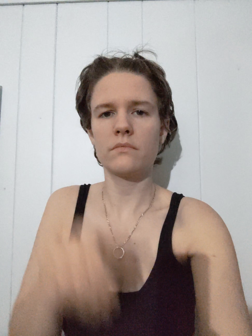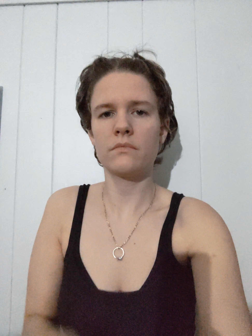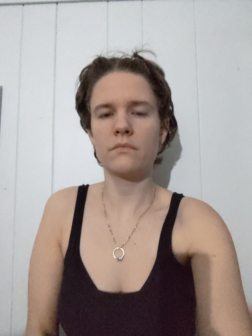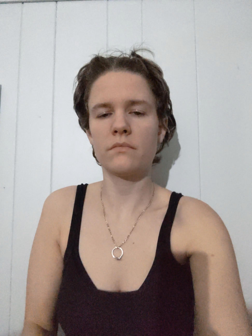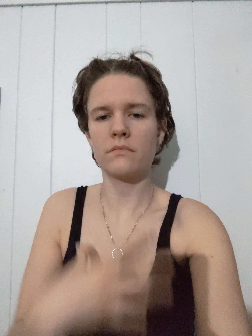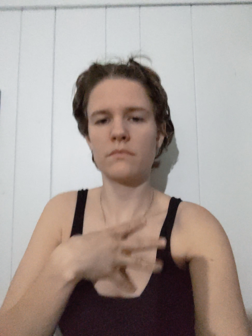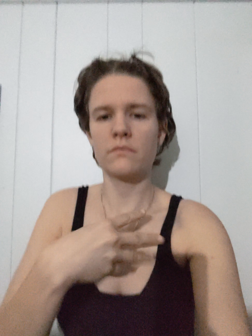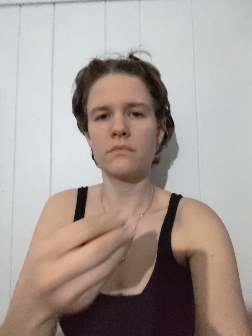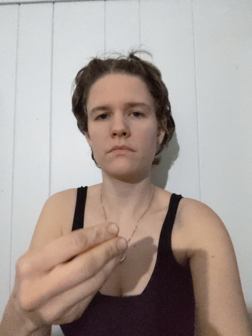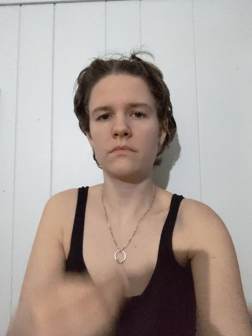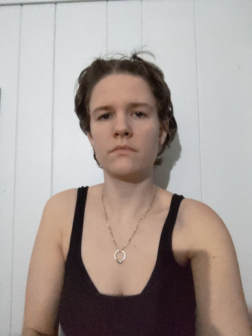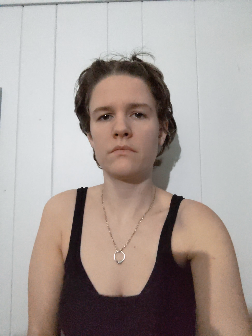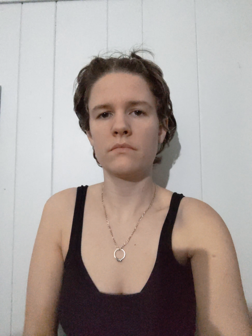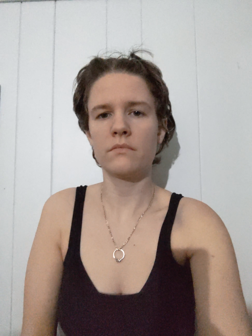white